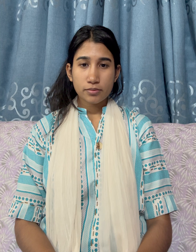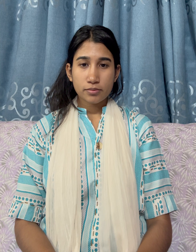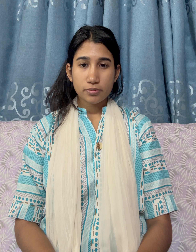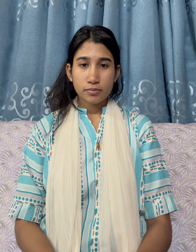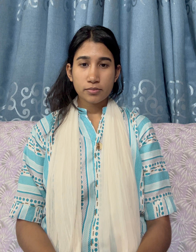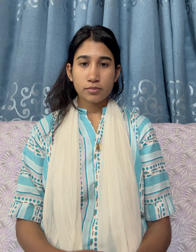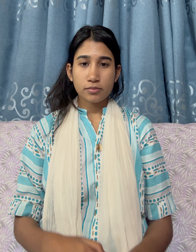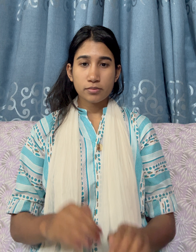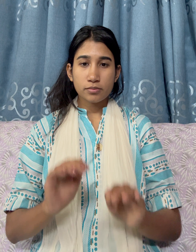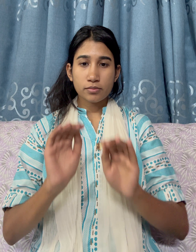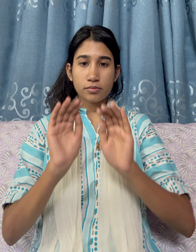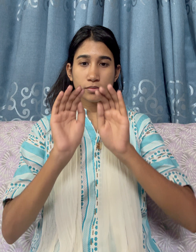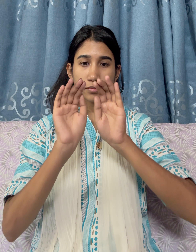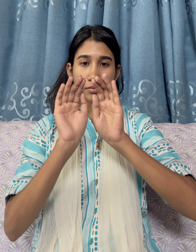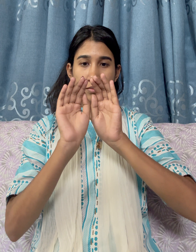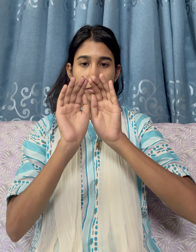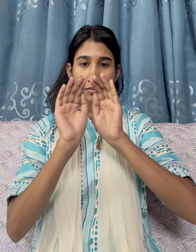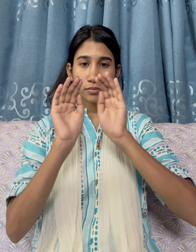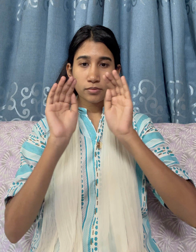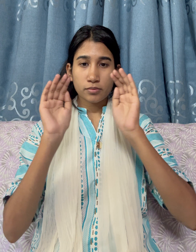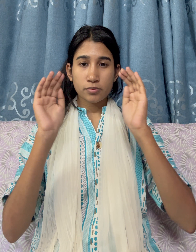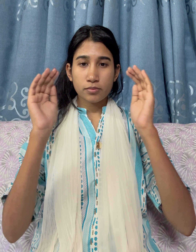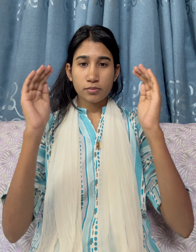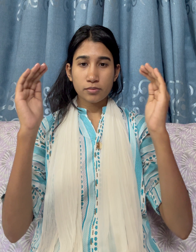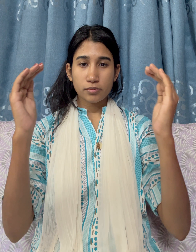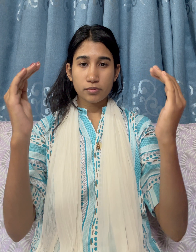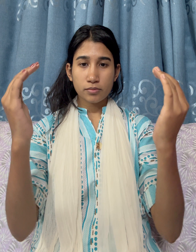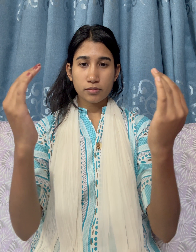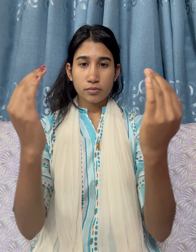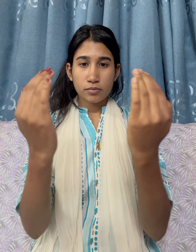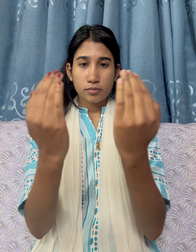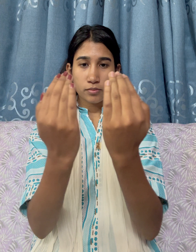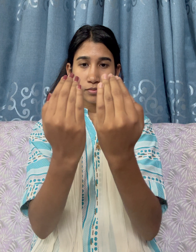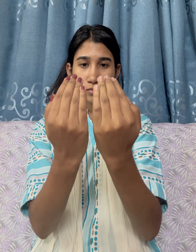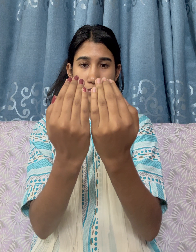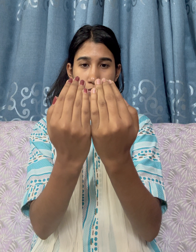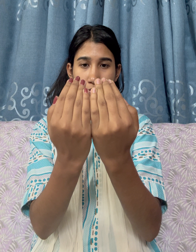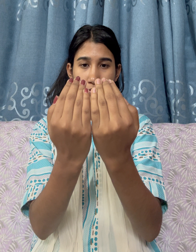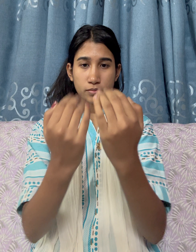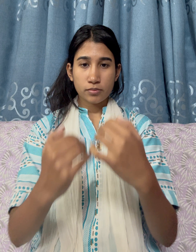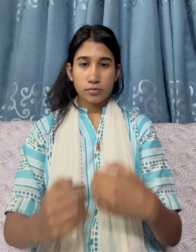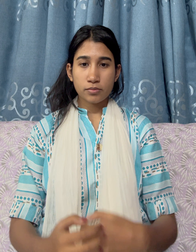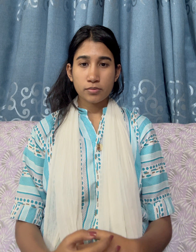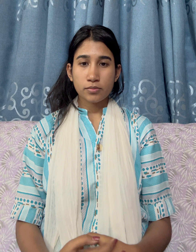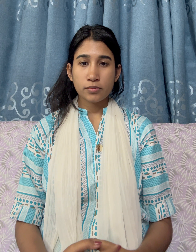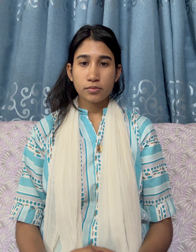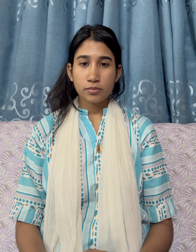পৃথিবী